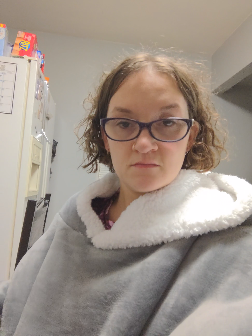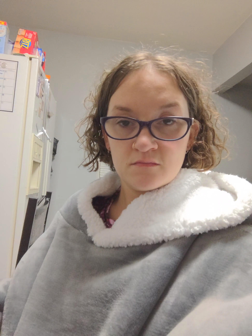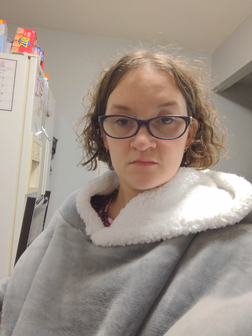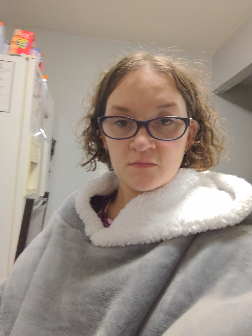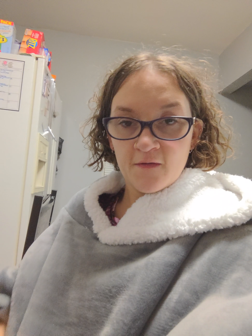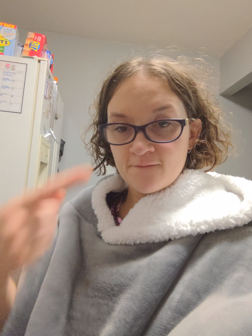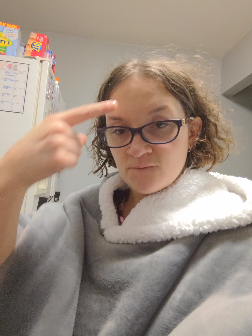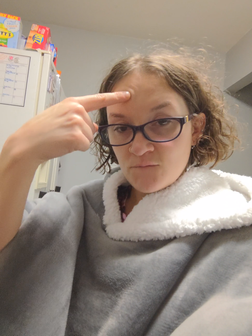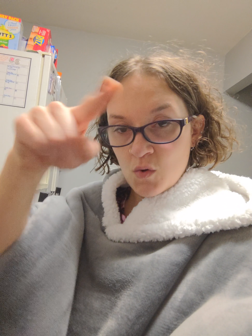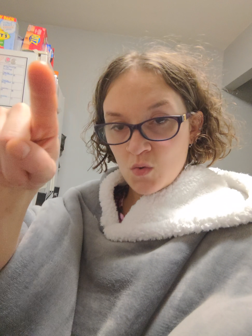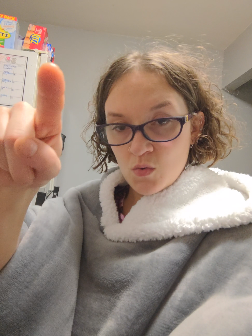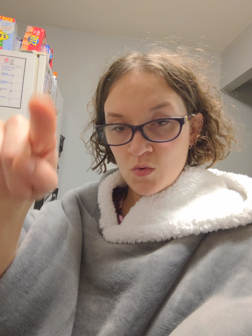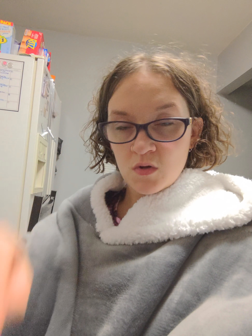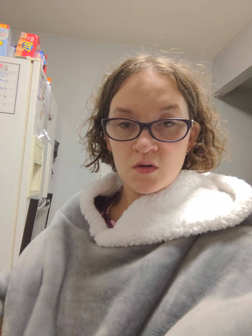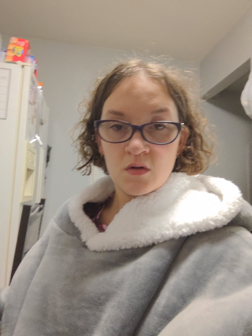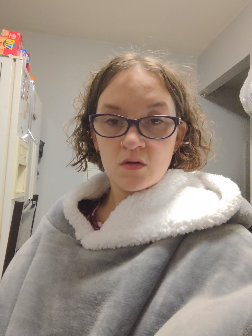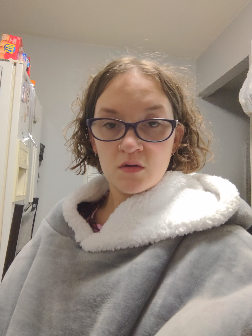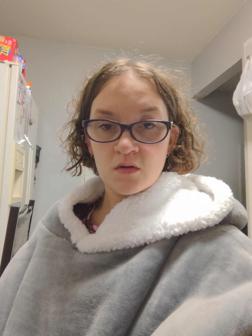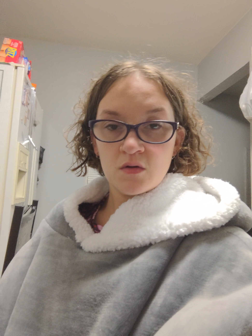for